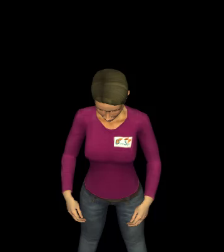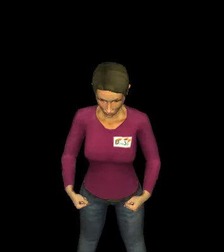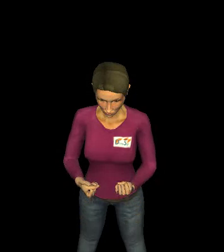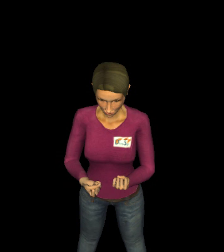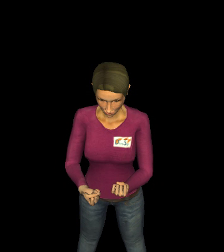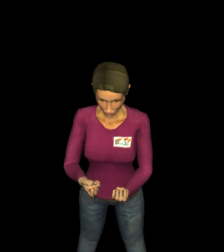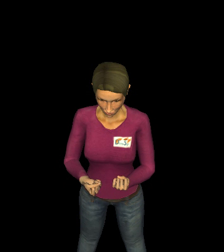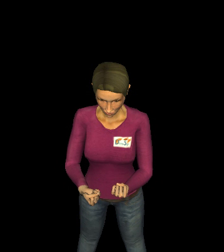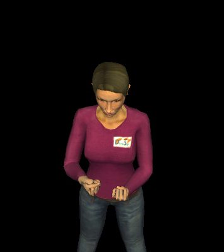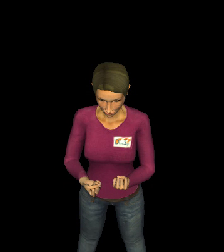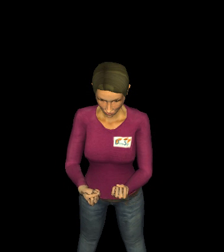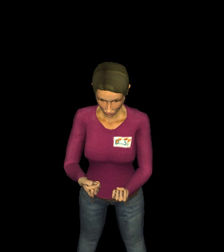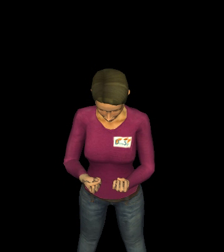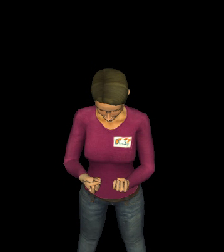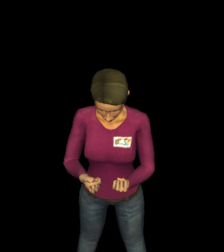يعاني